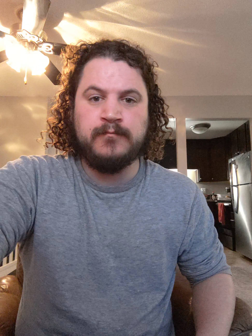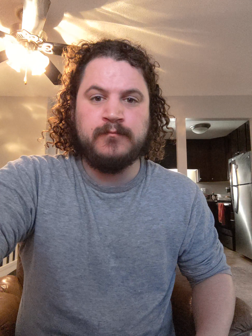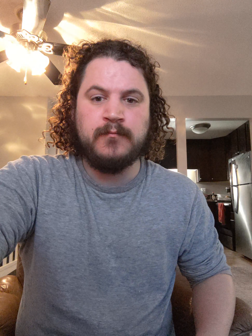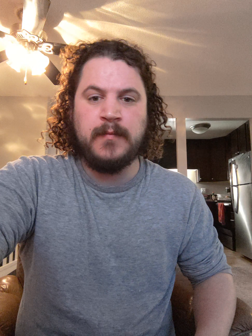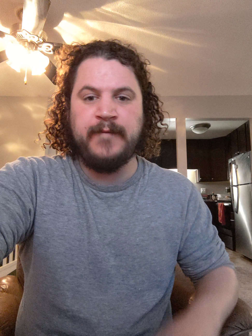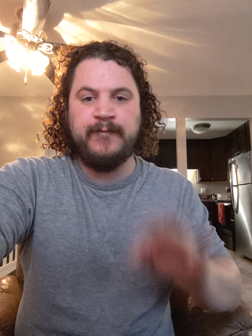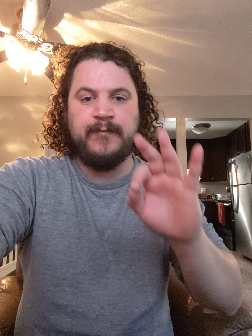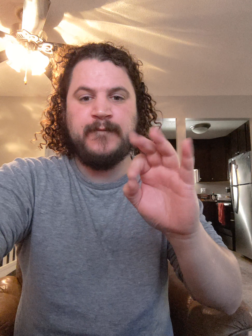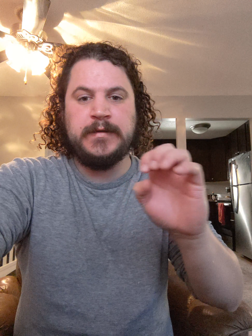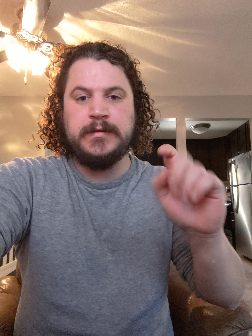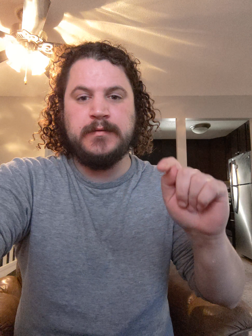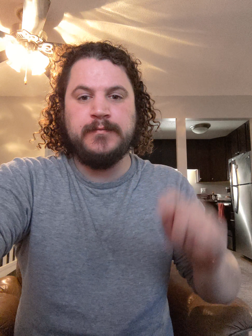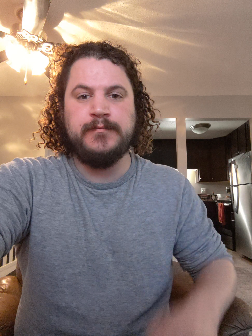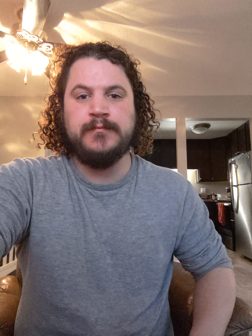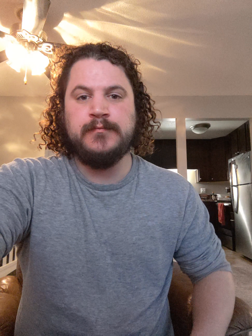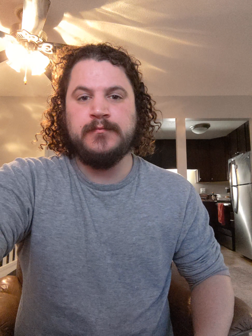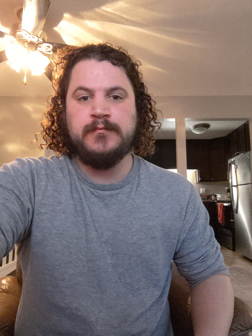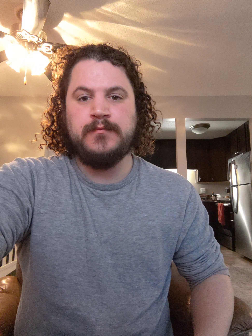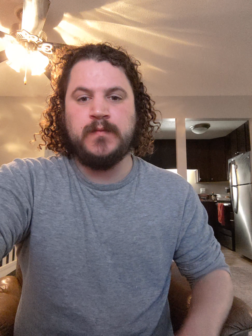feet